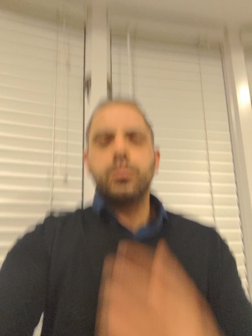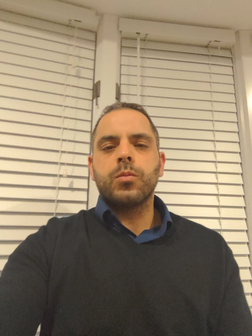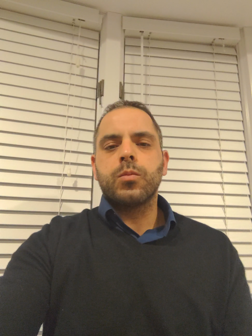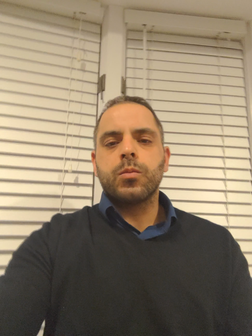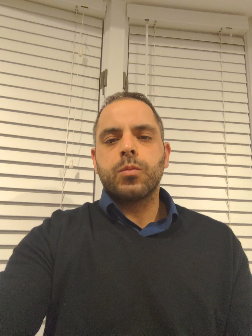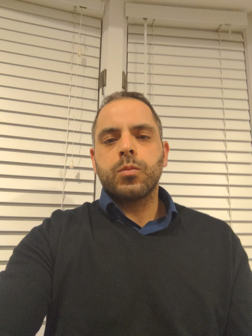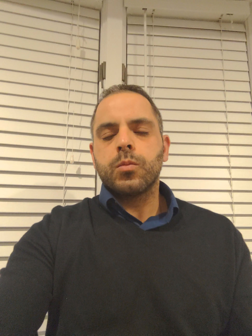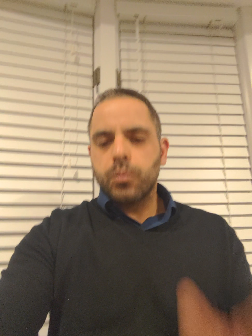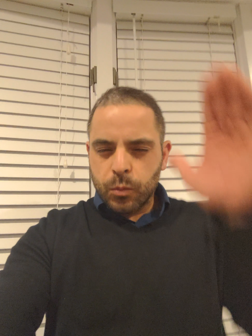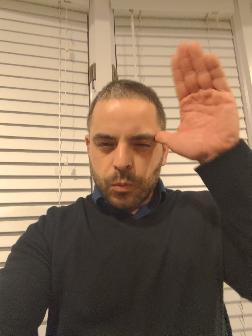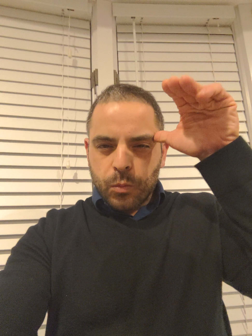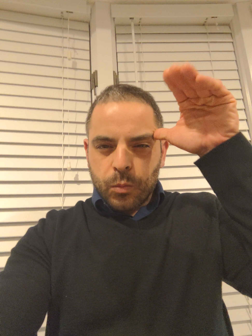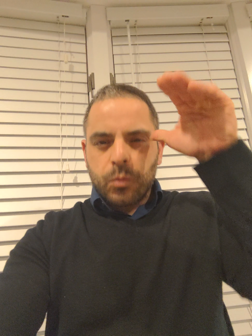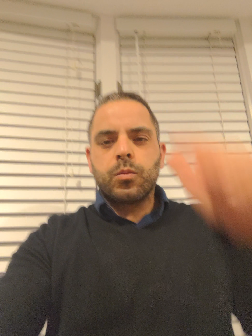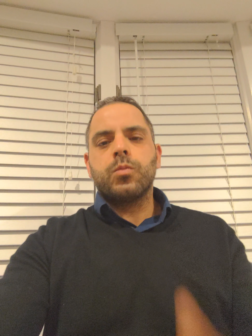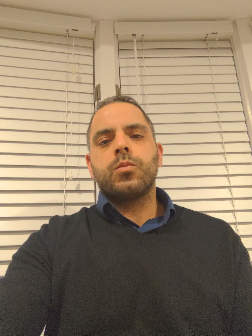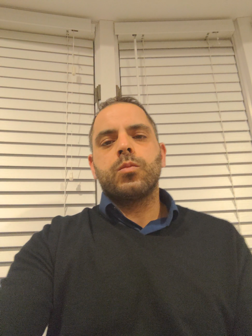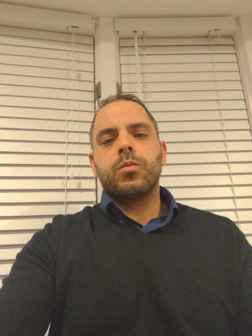donkey